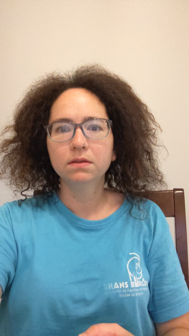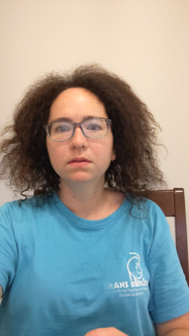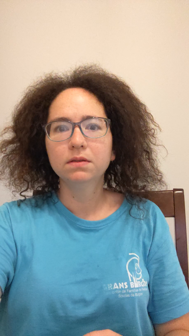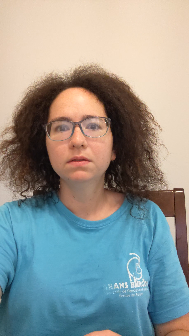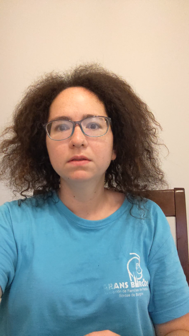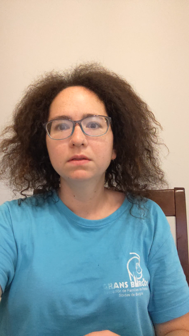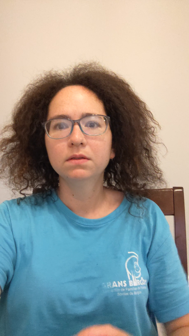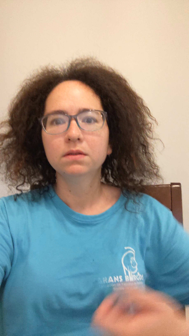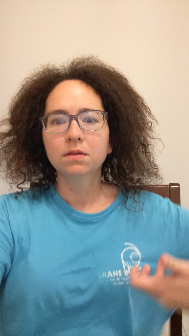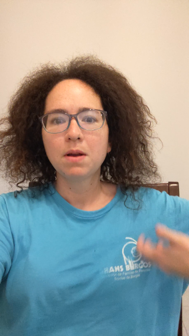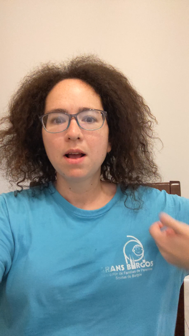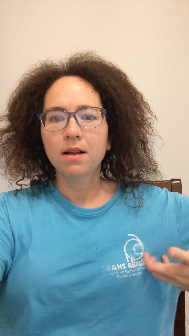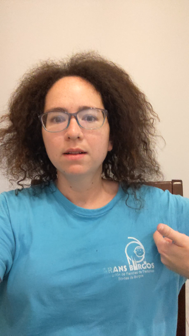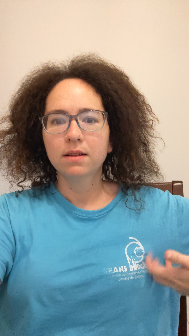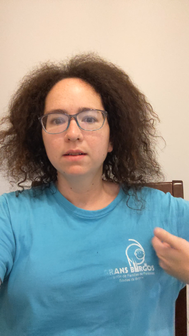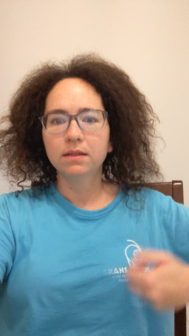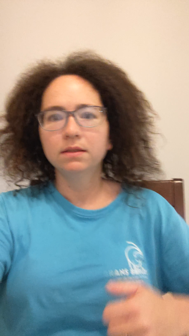monkey